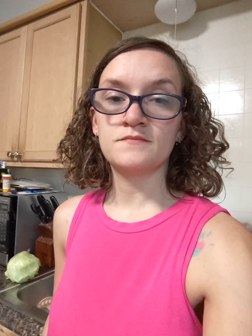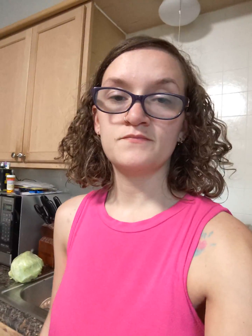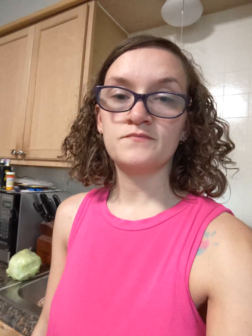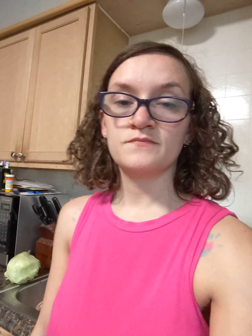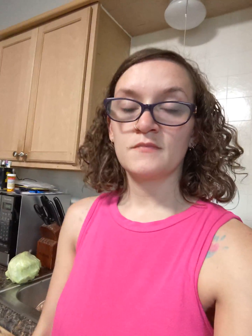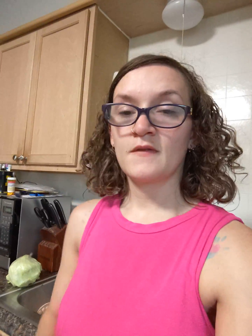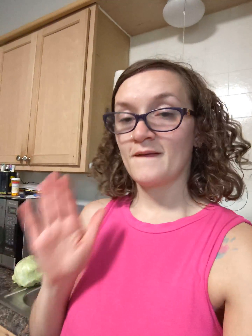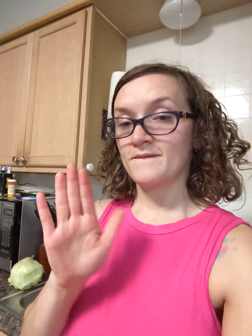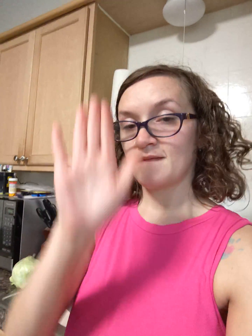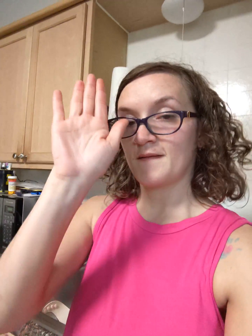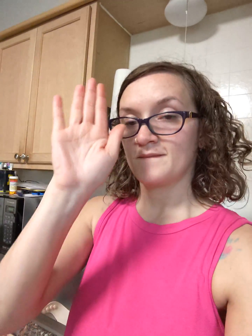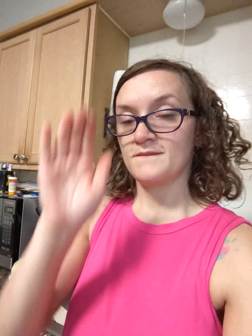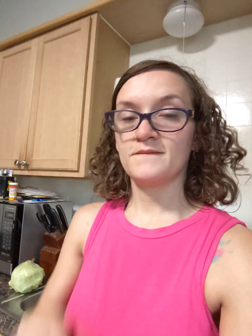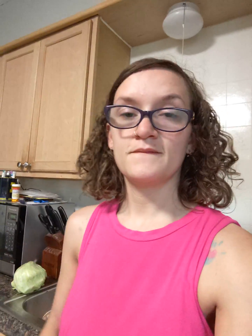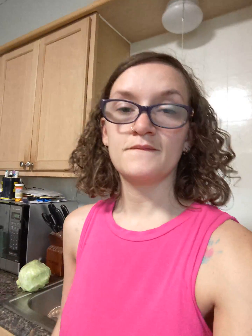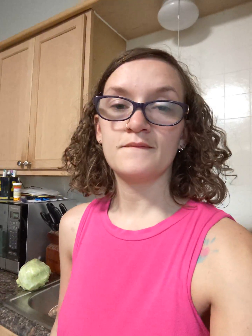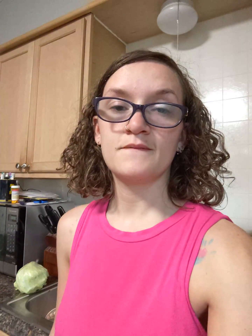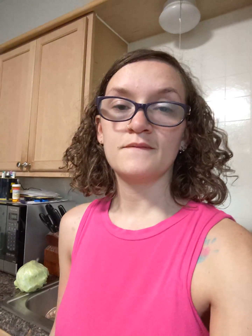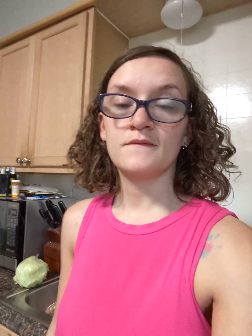give me five